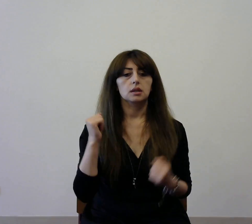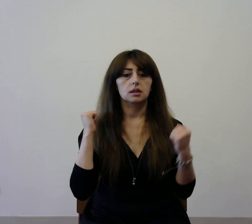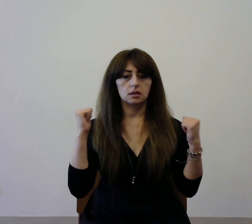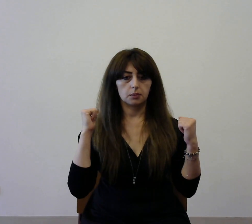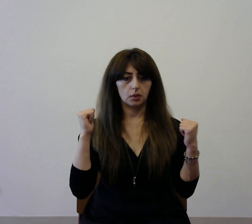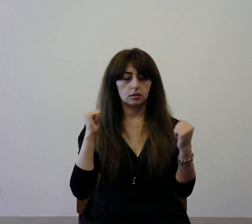idman